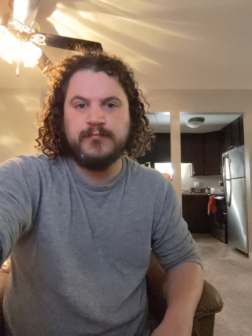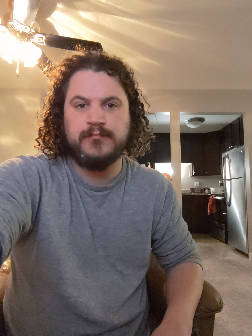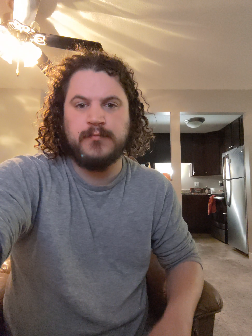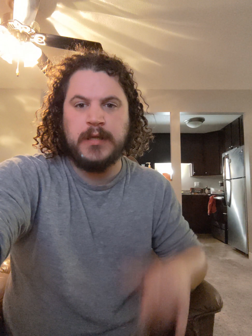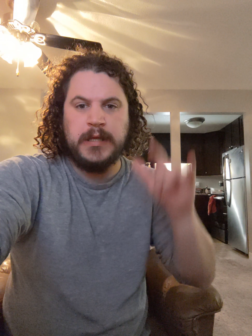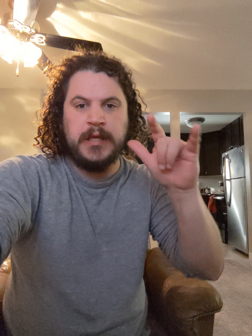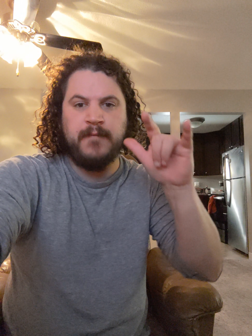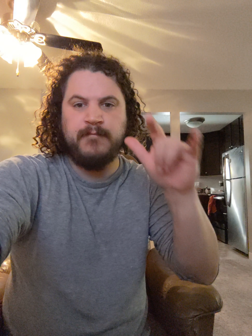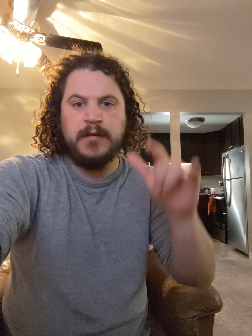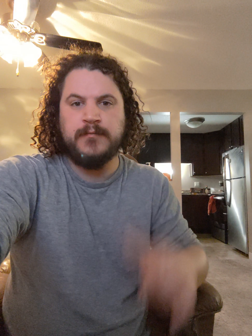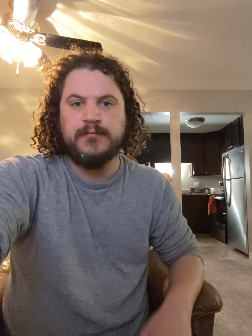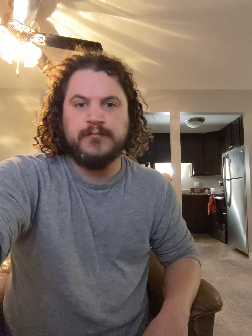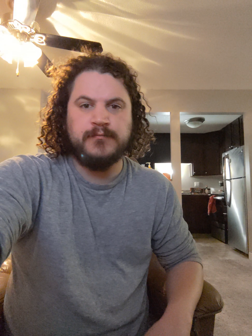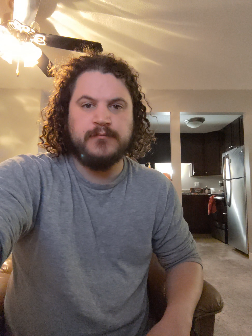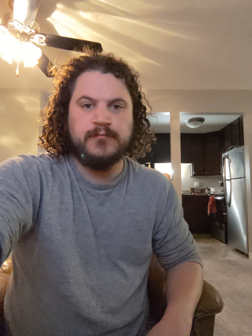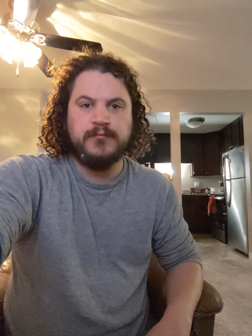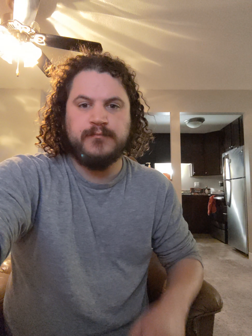airplane